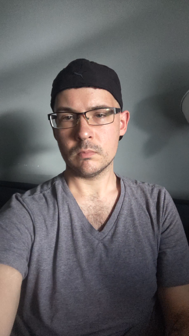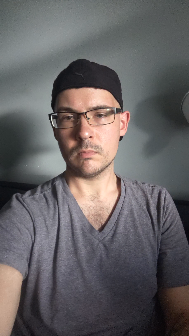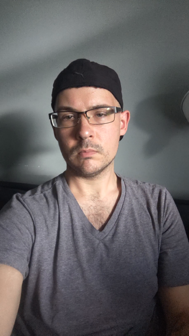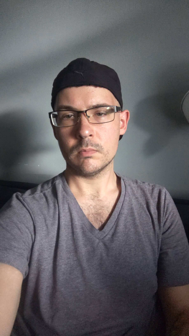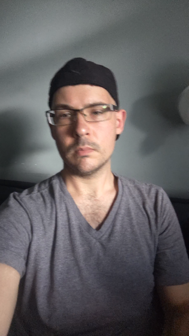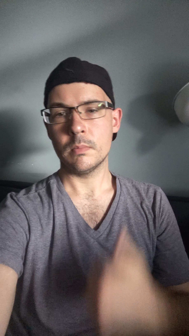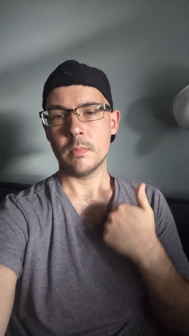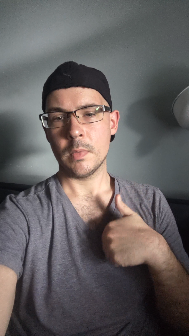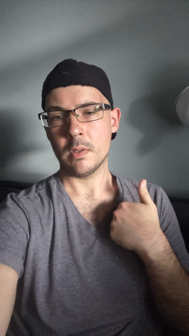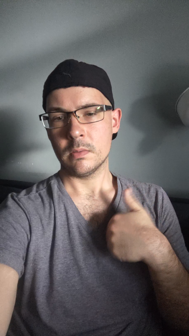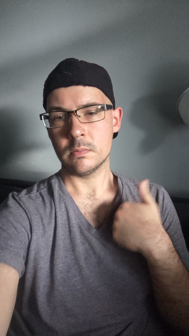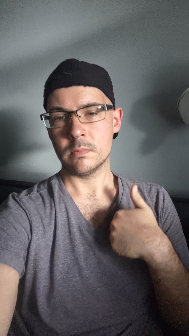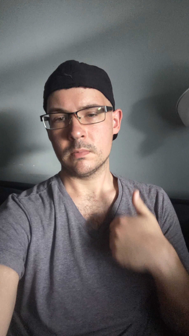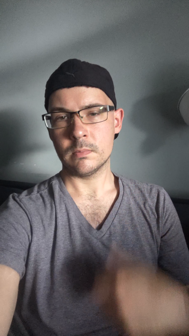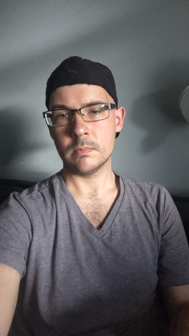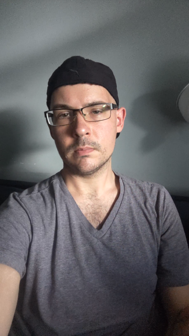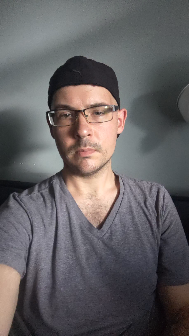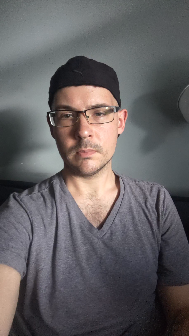bathtub